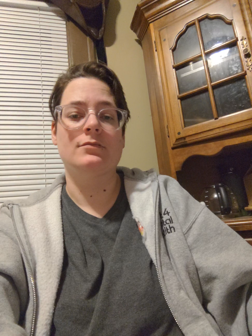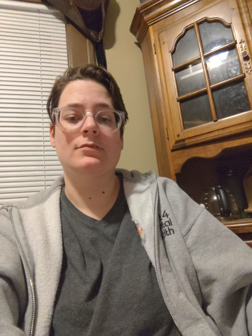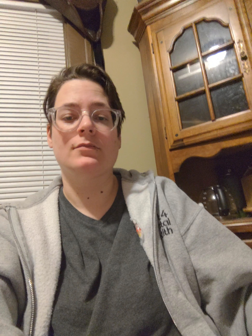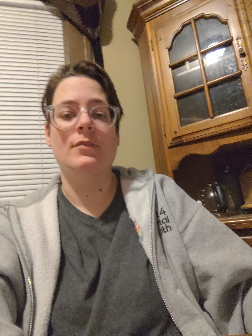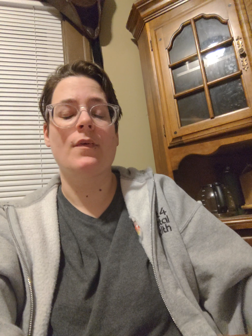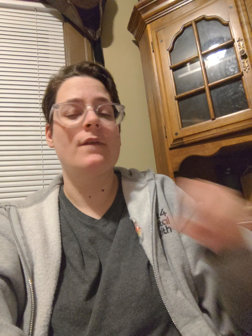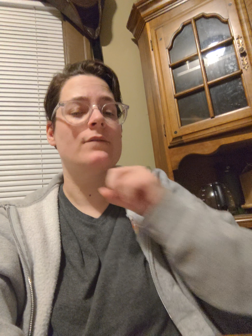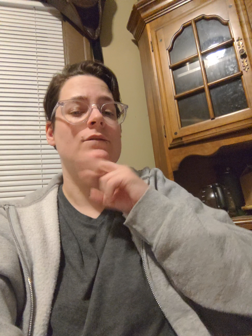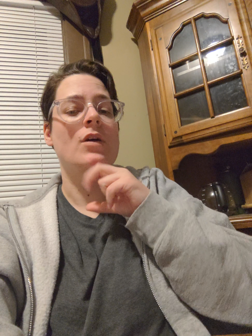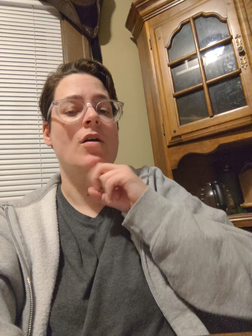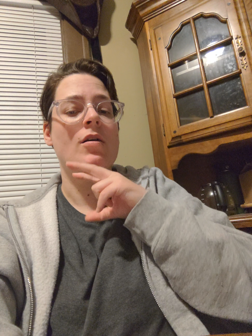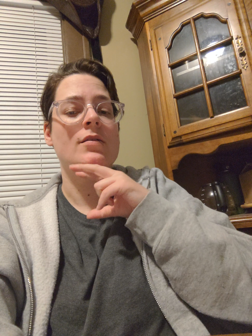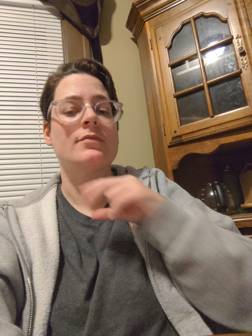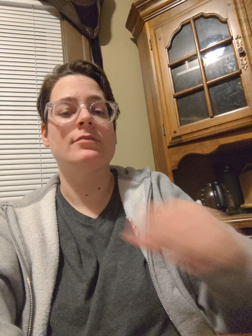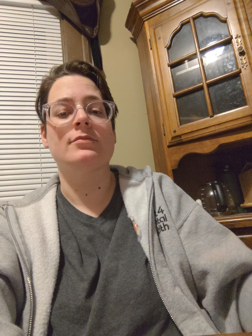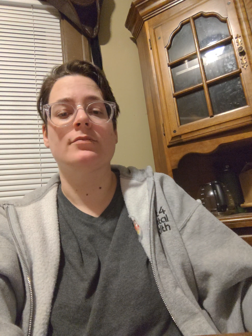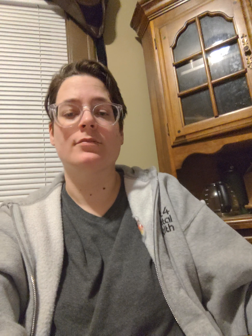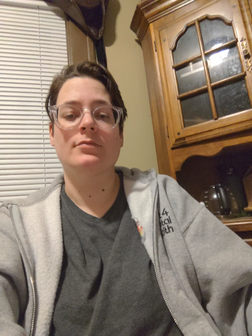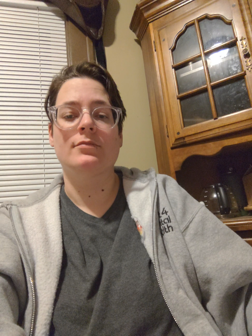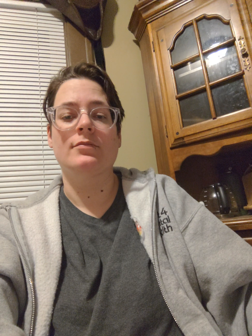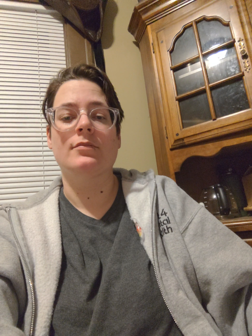frog